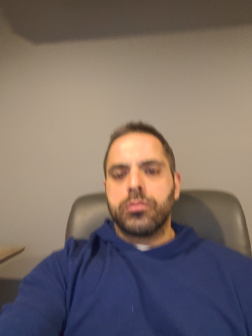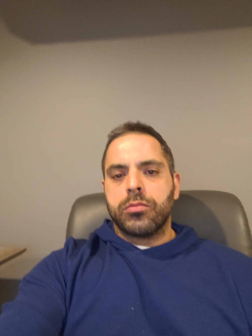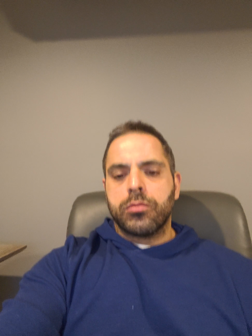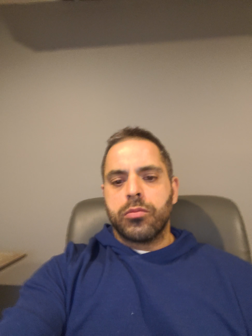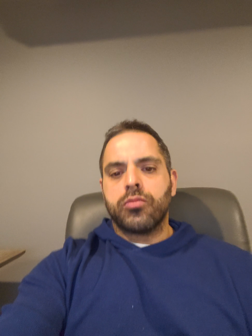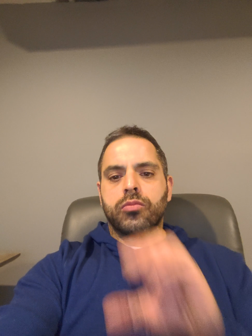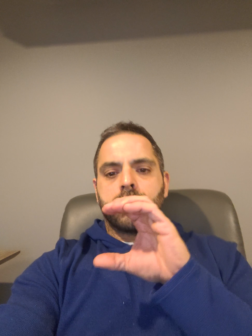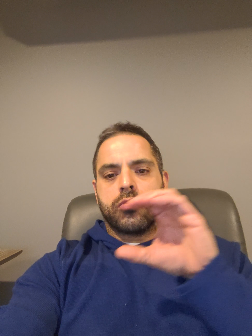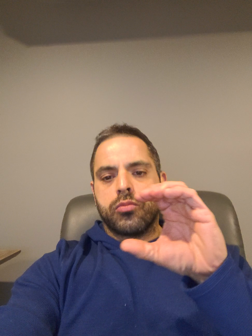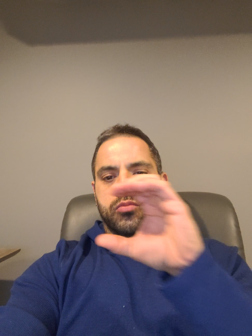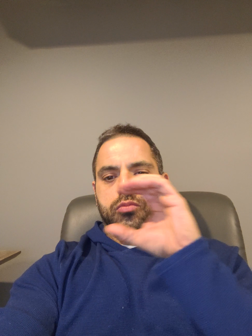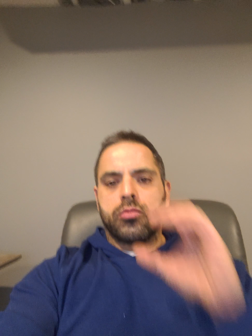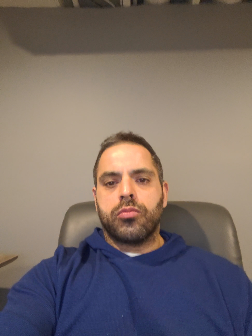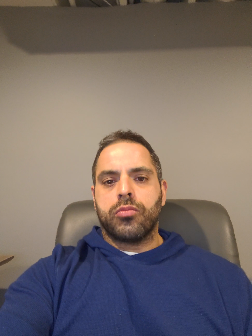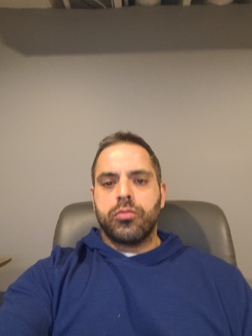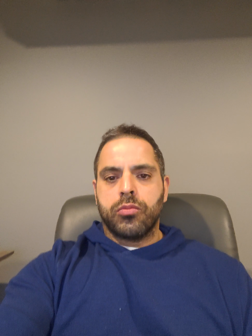chocolate